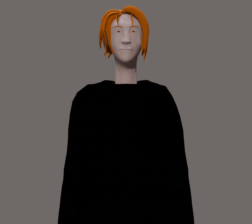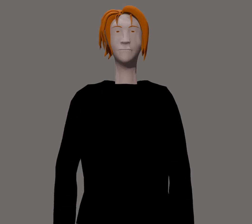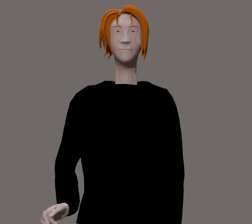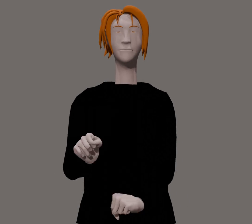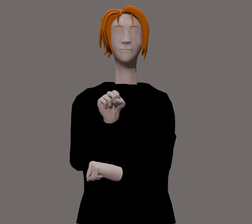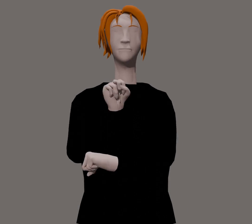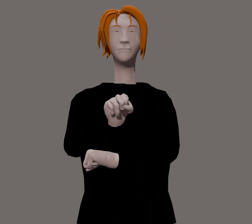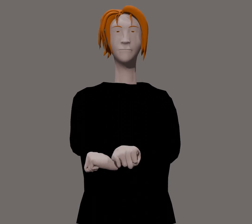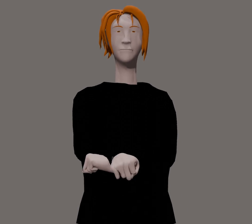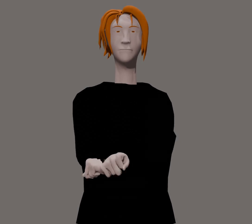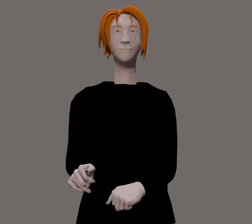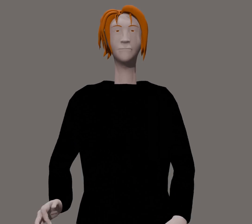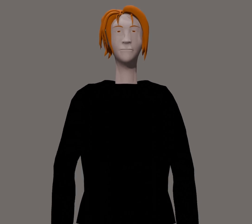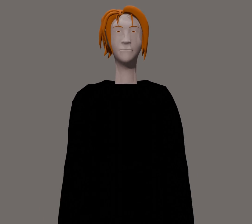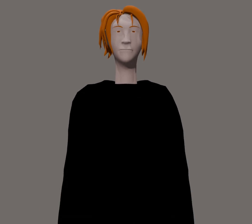Conquer Person